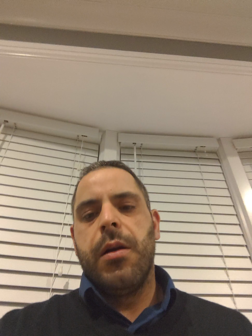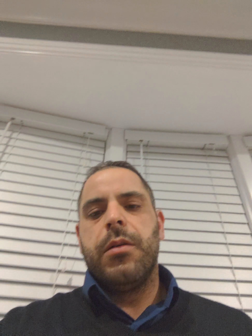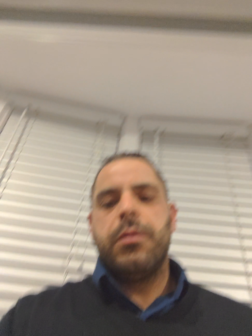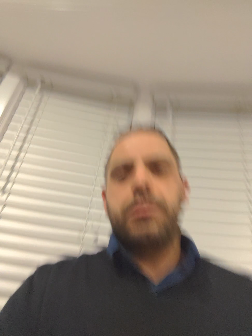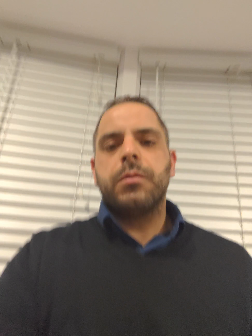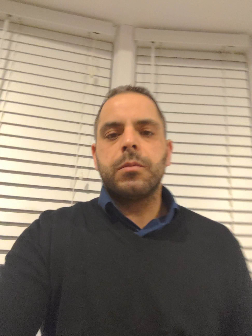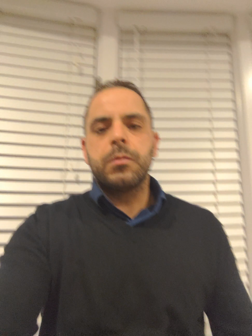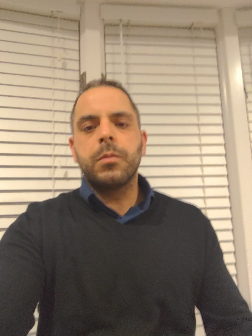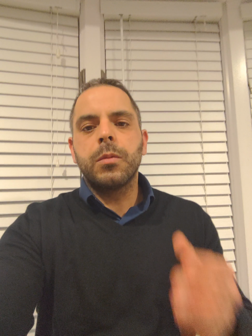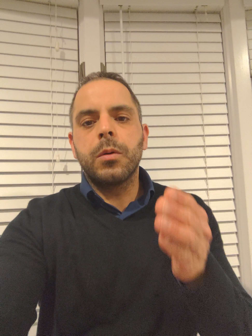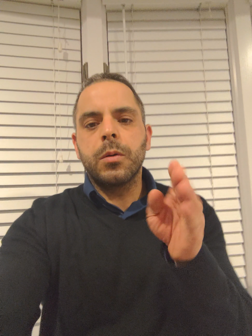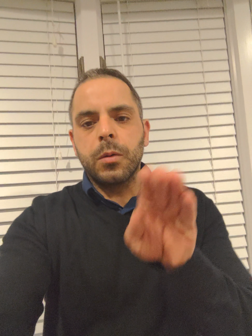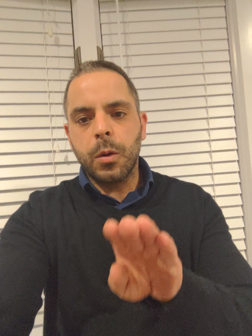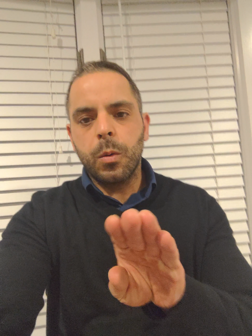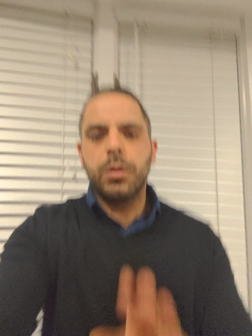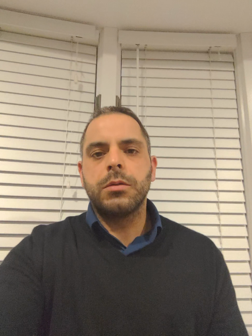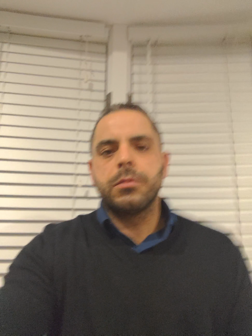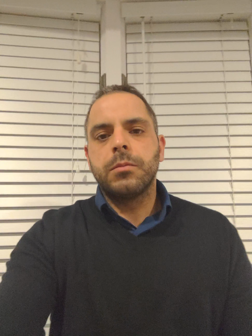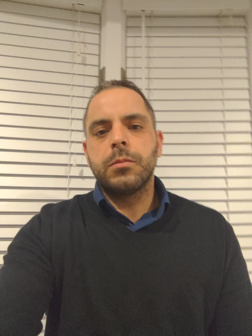close